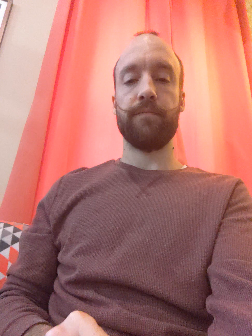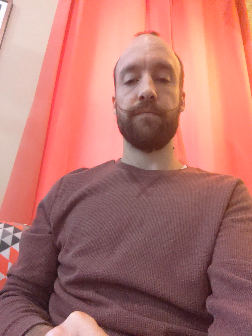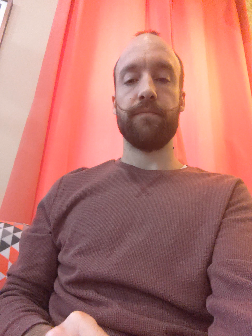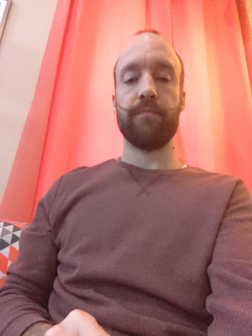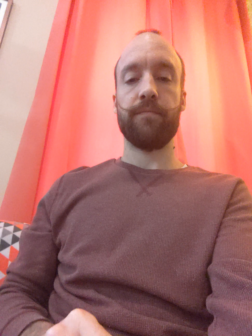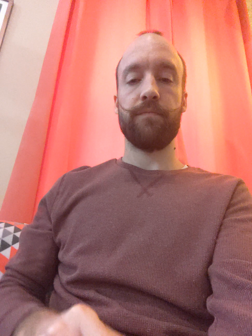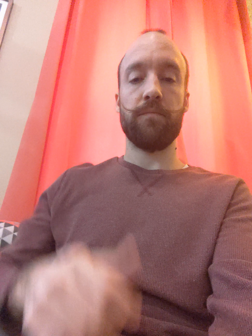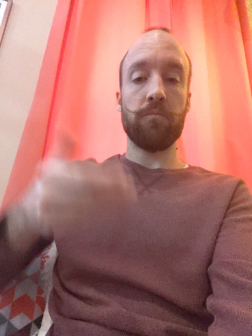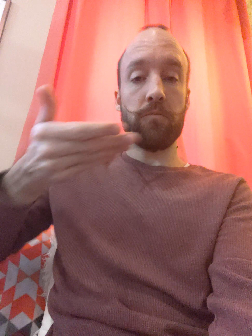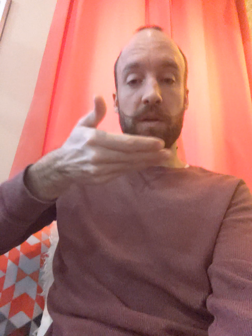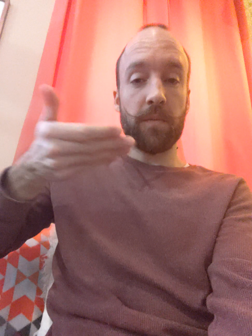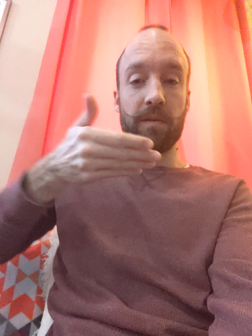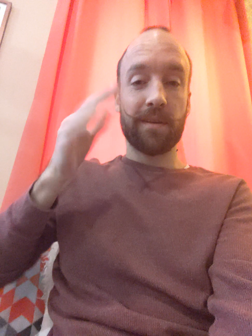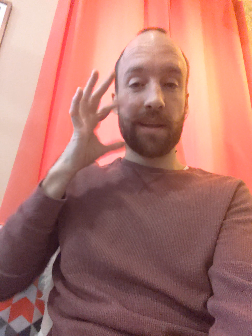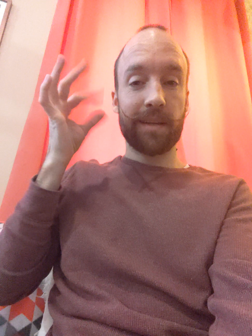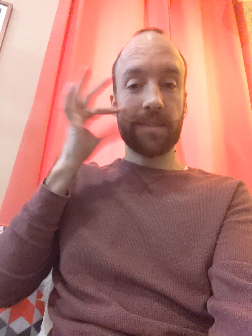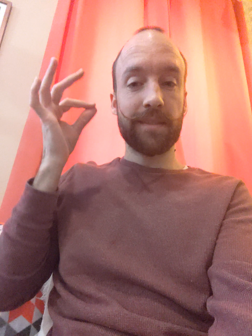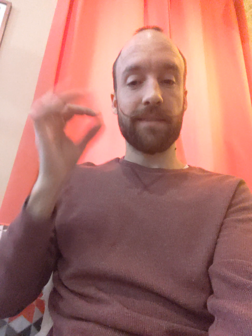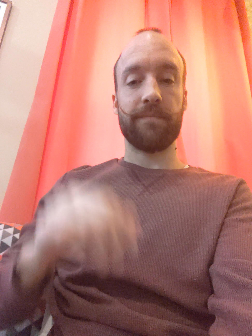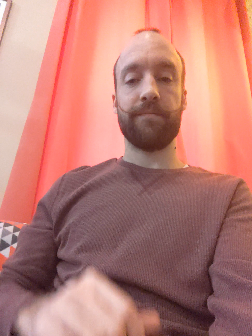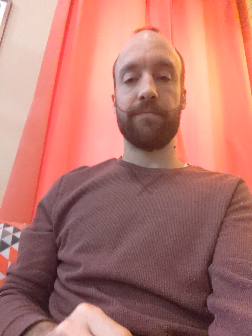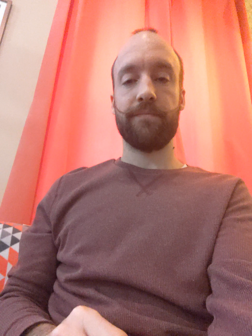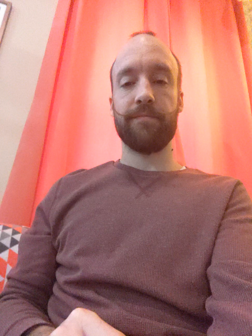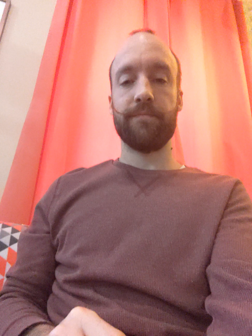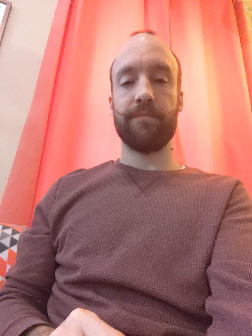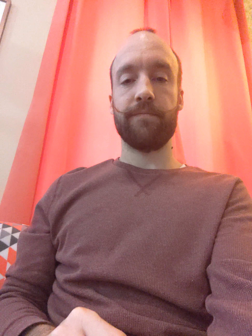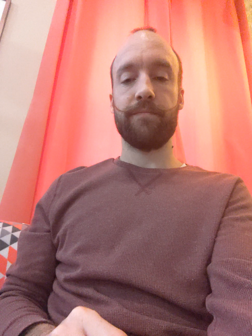kitty